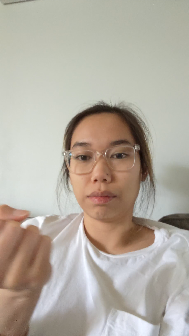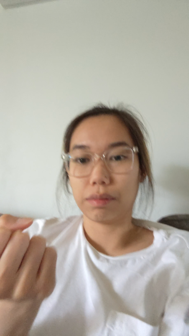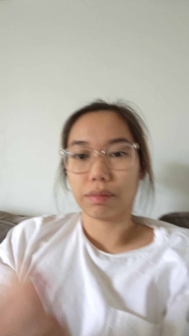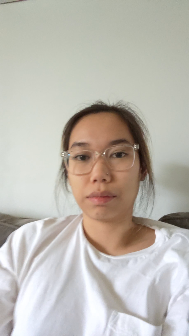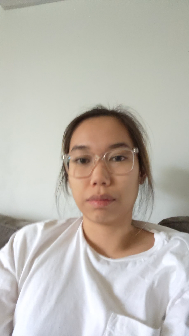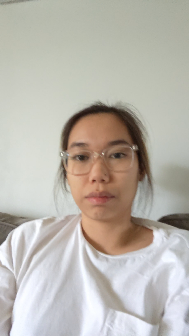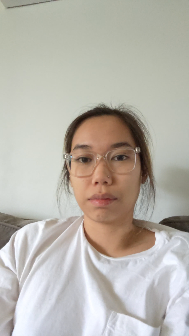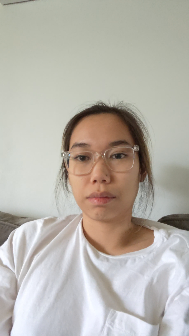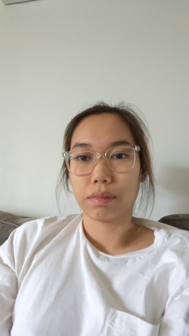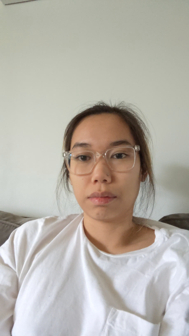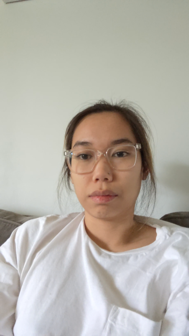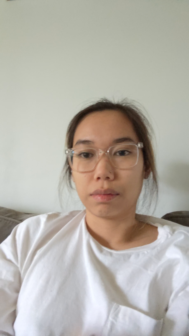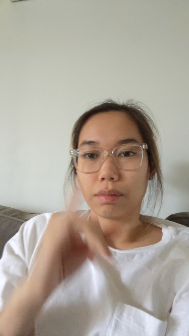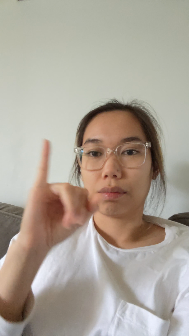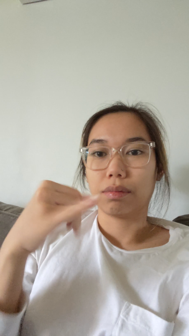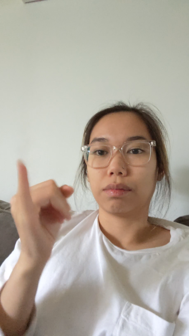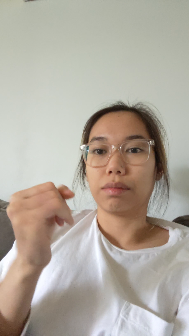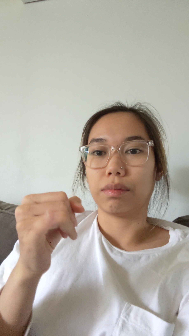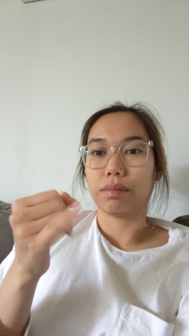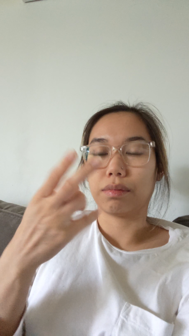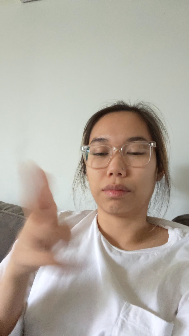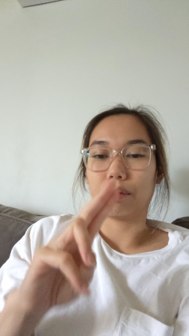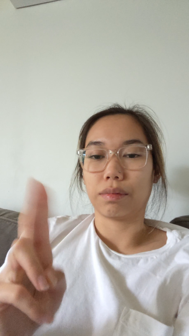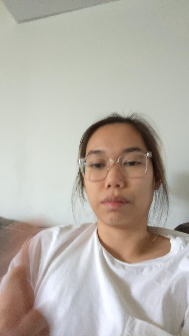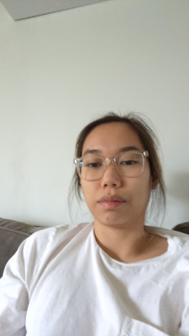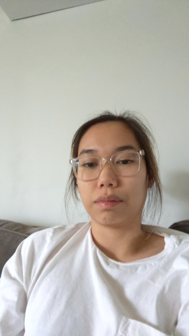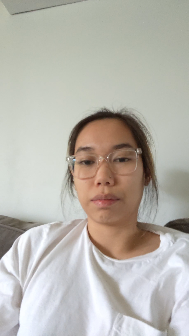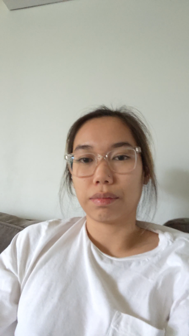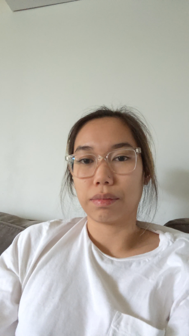jelly